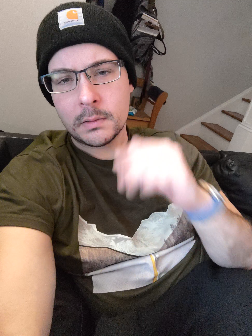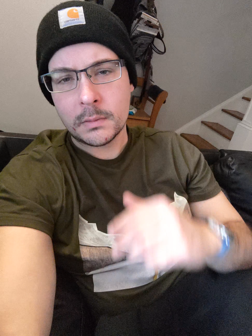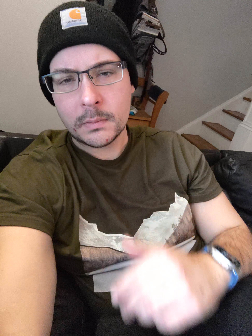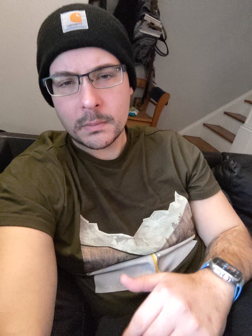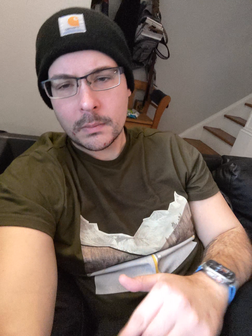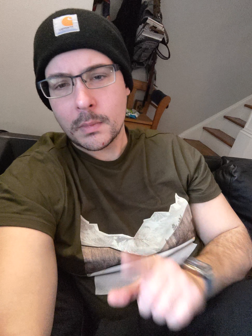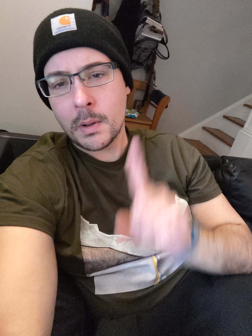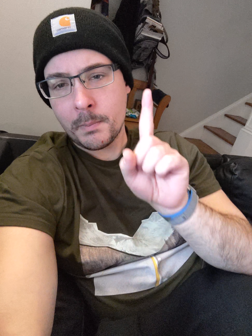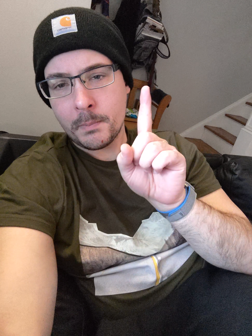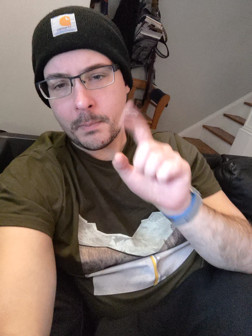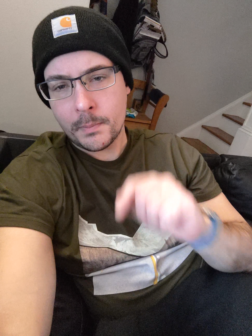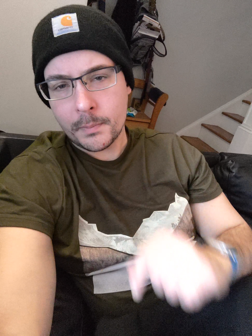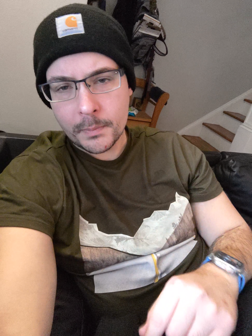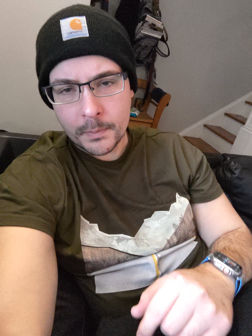up